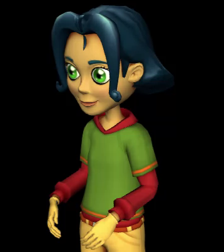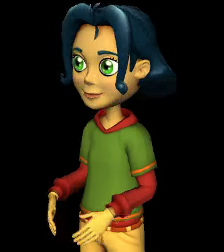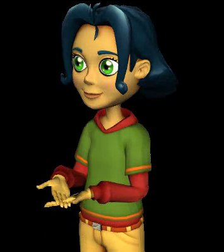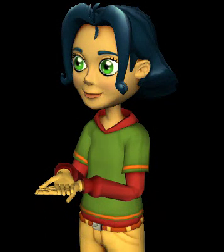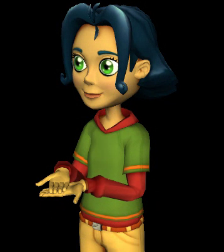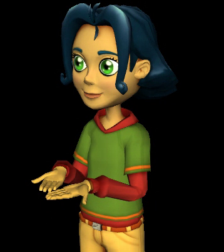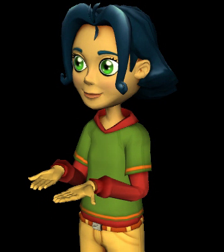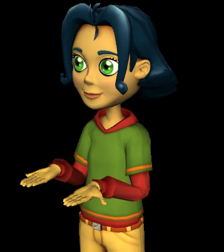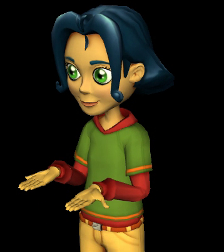بسيط